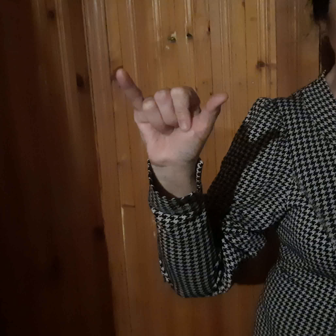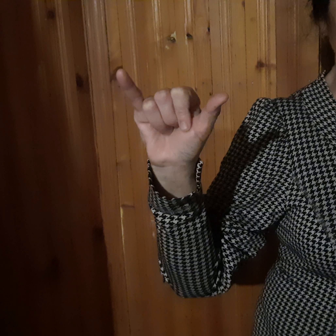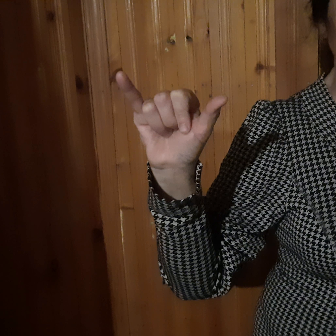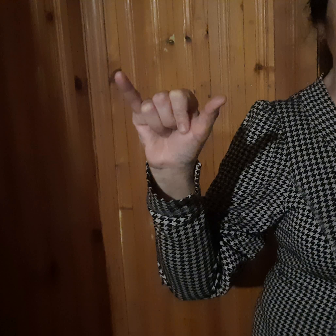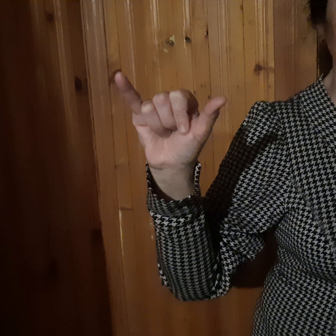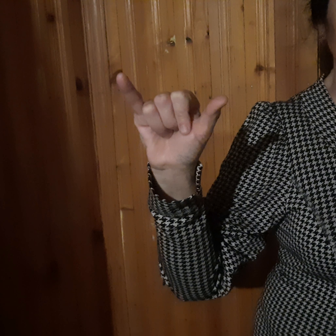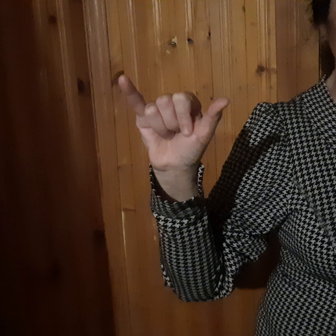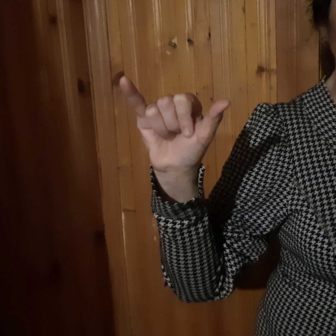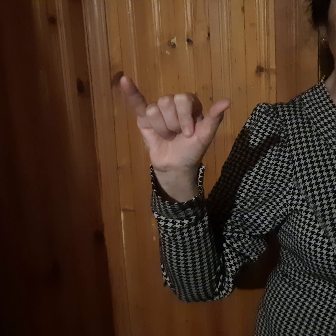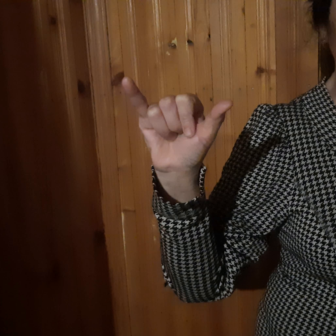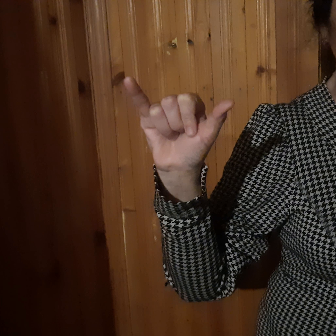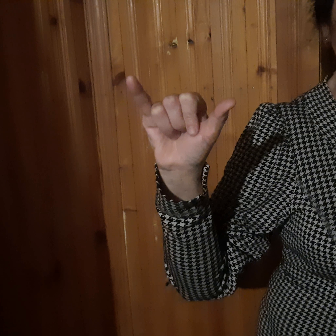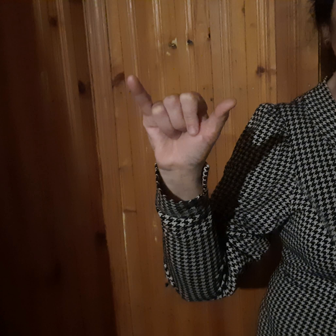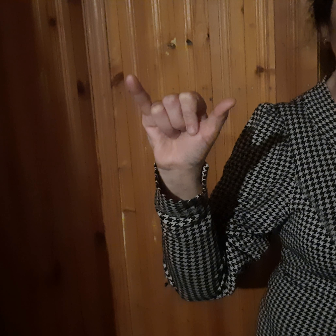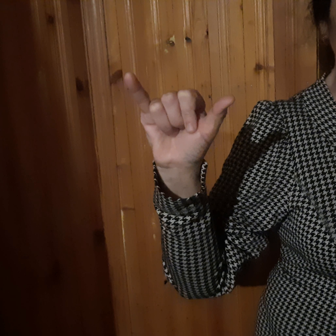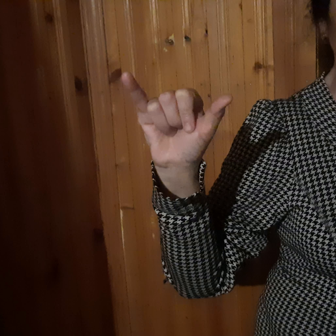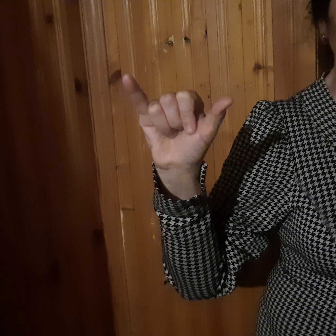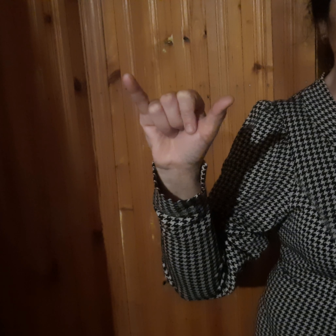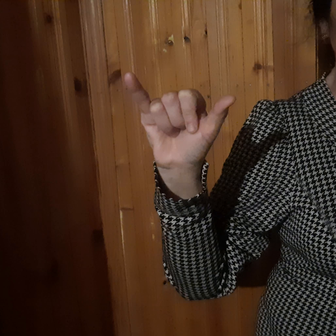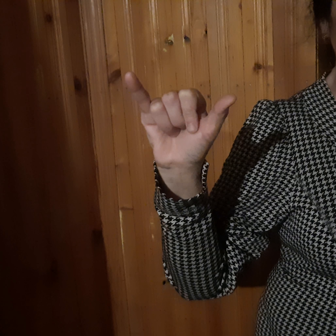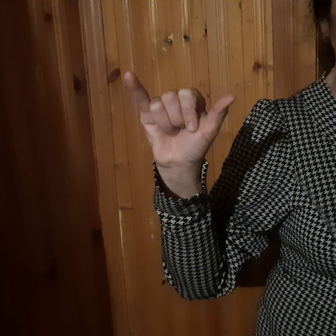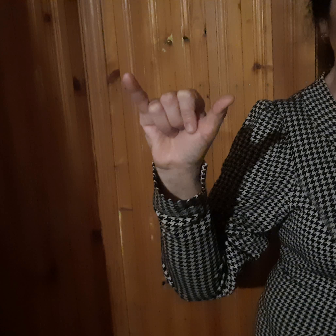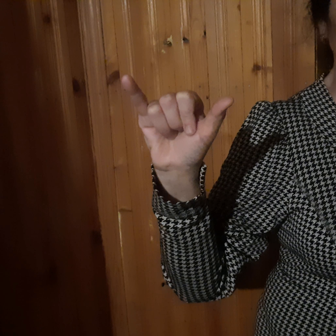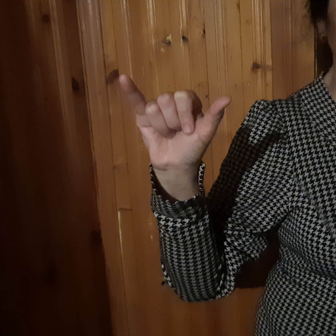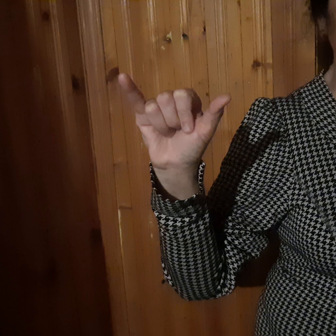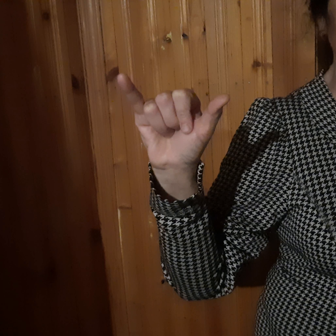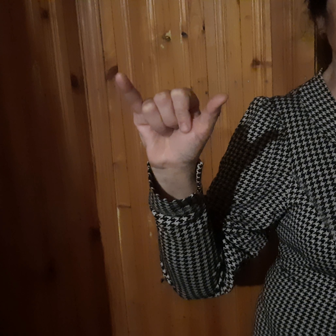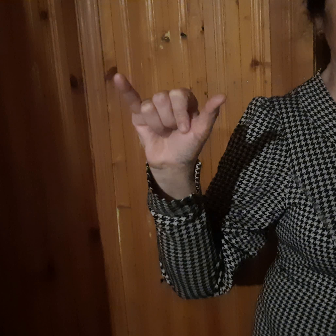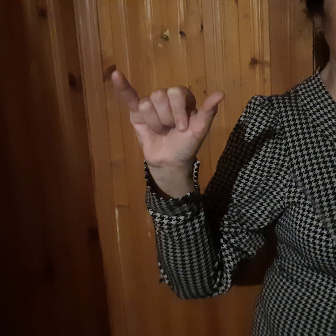У